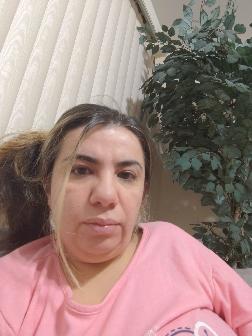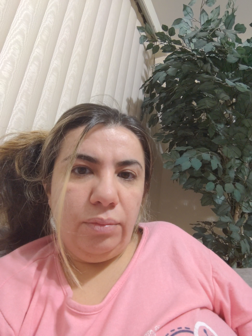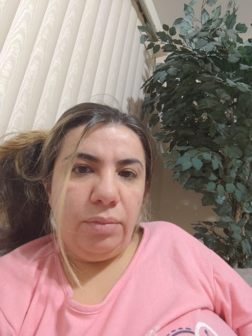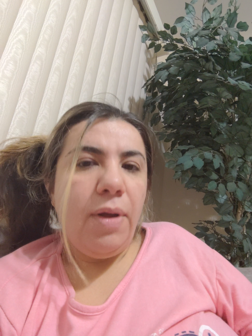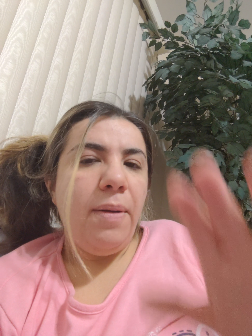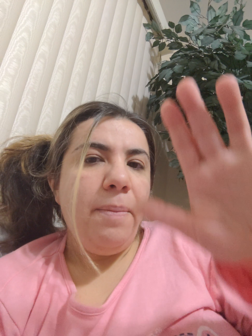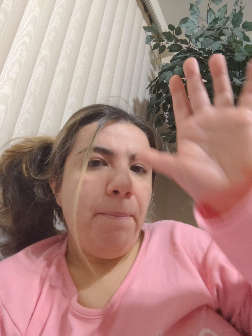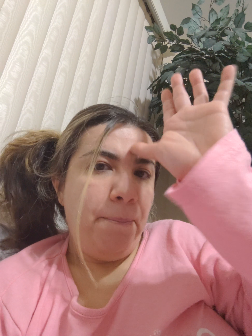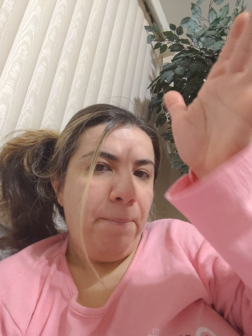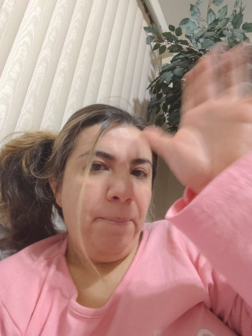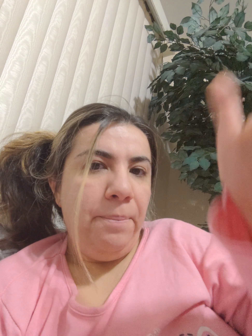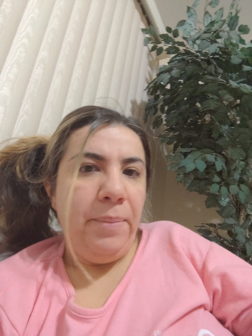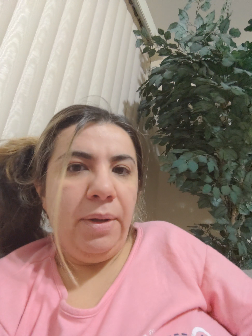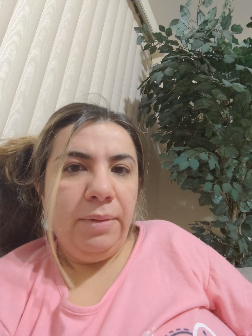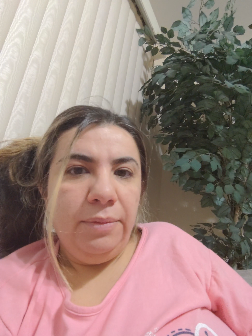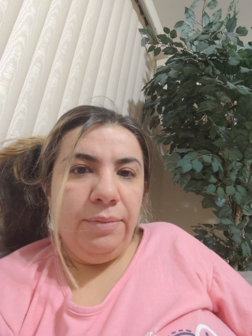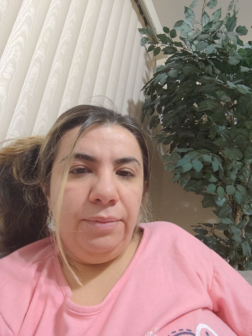grandpa